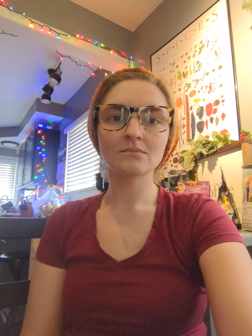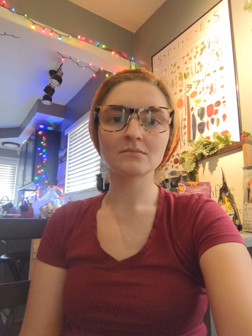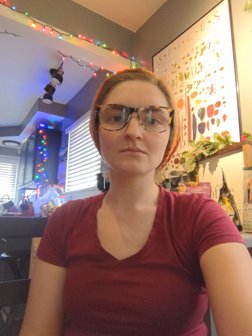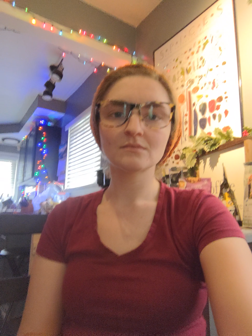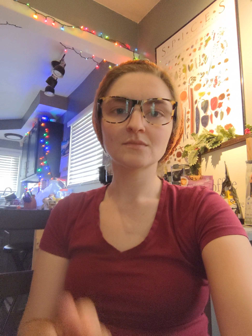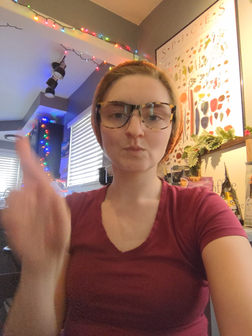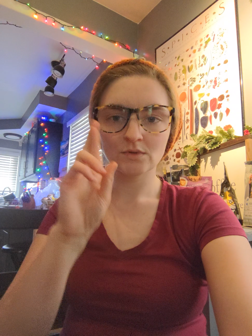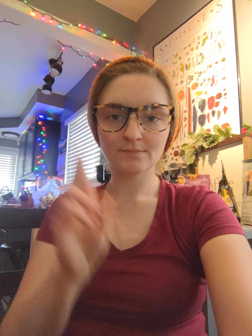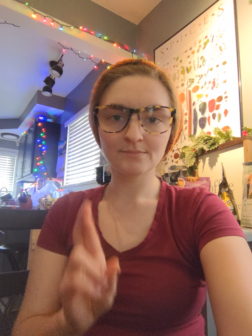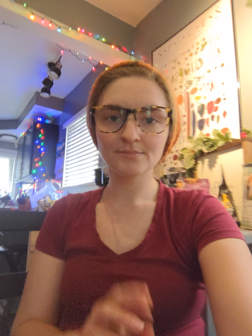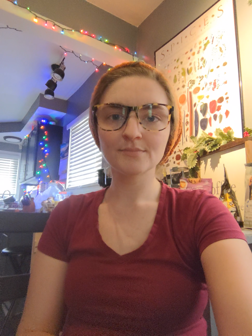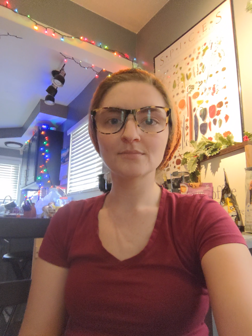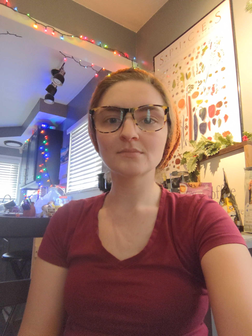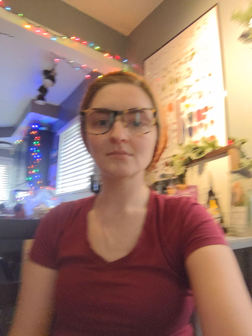refrigerator